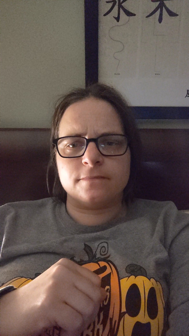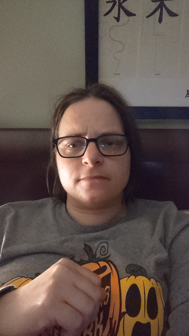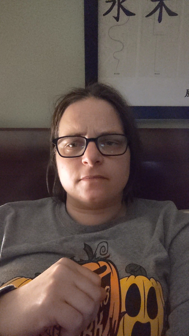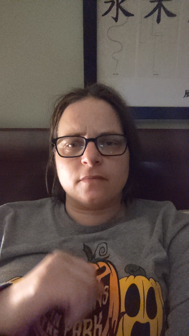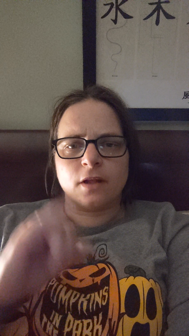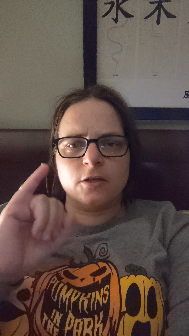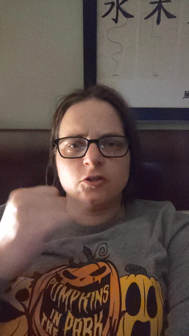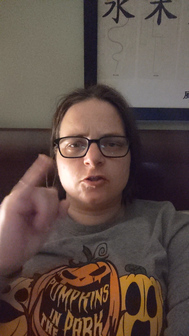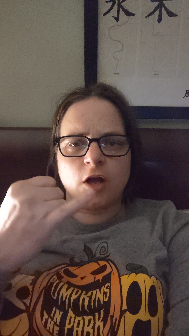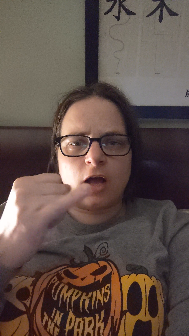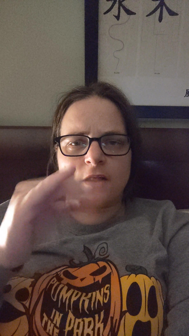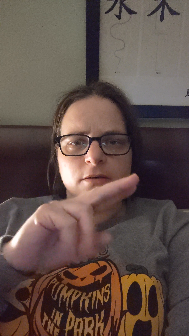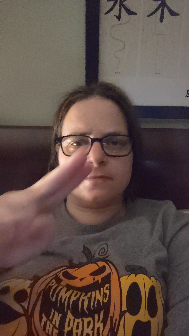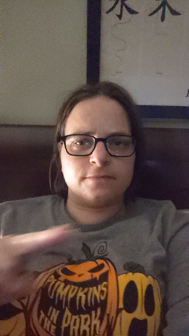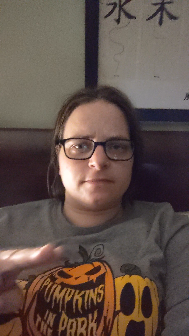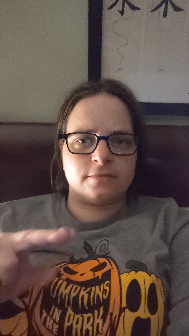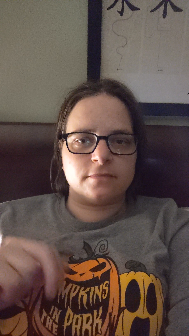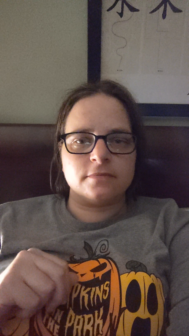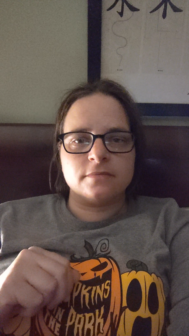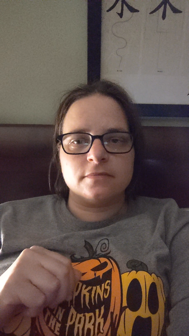jelly